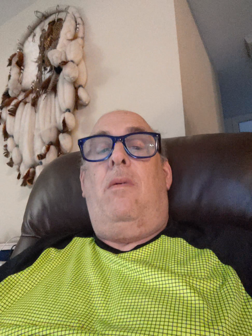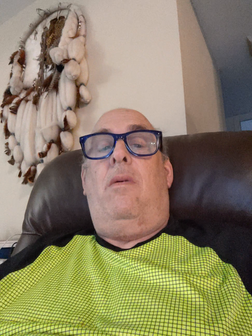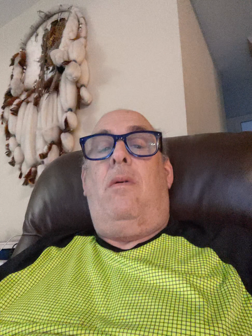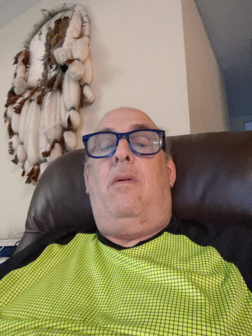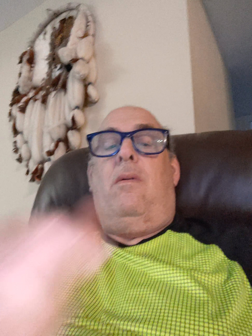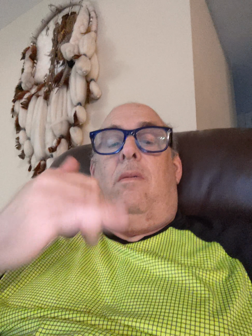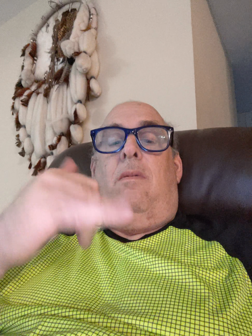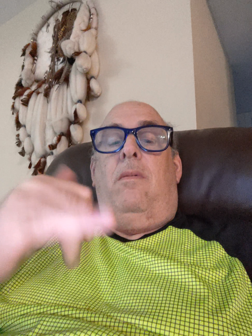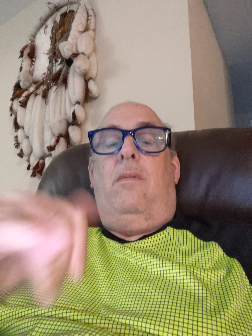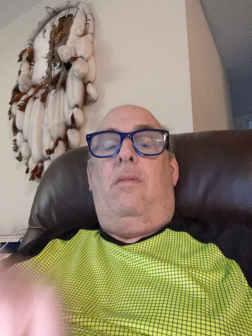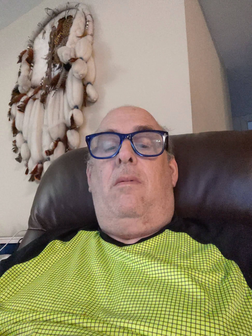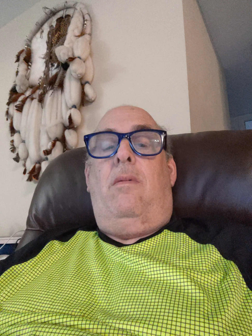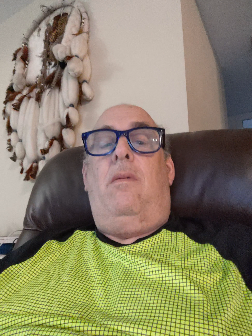yellow